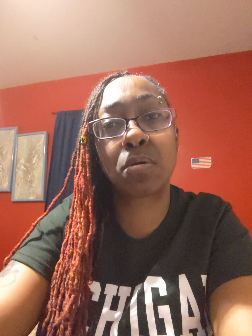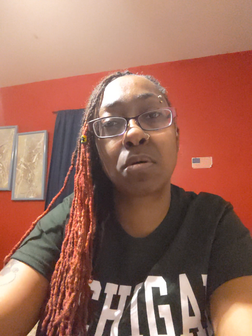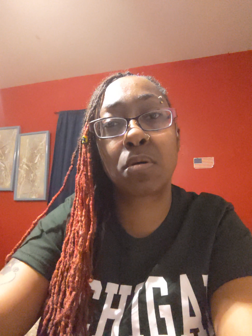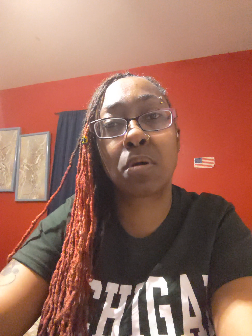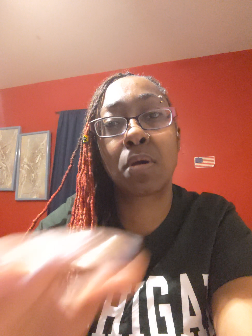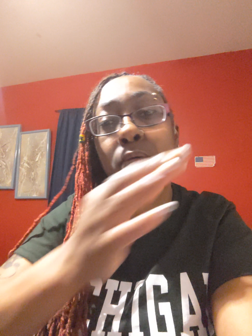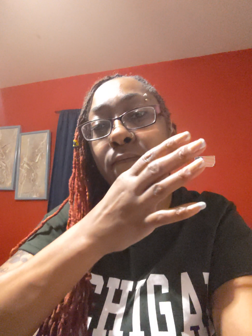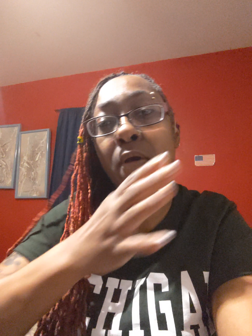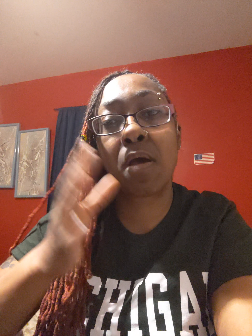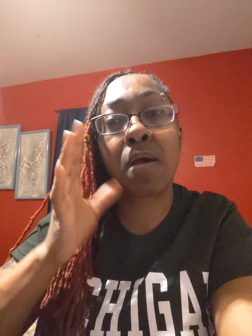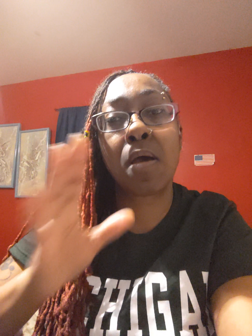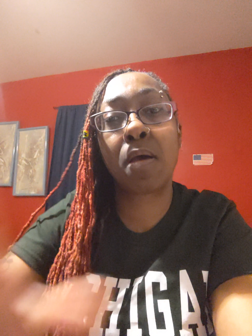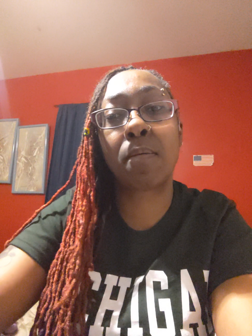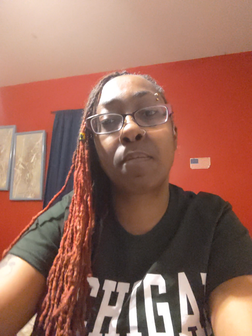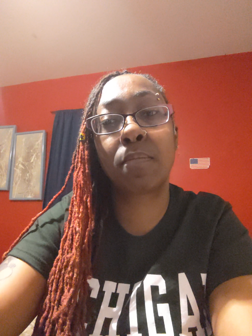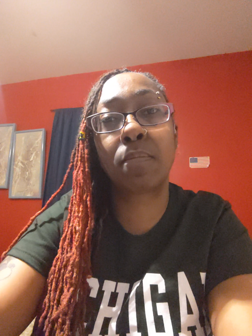farm